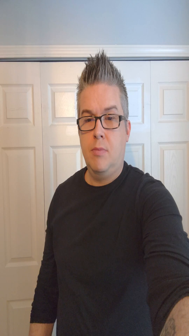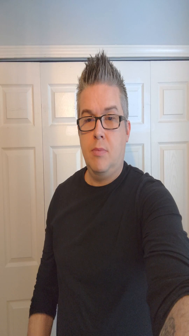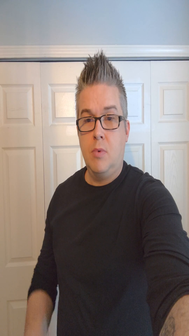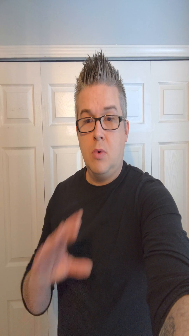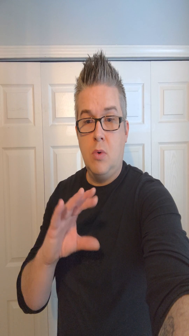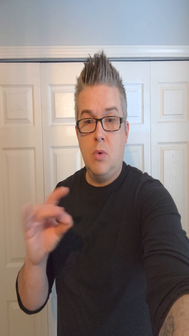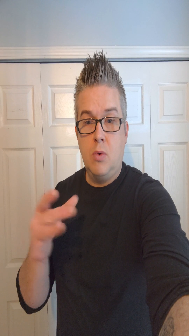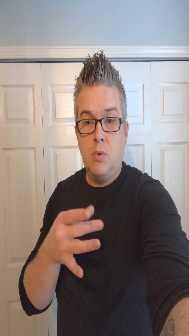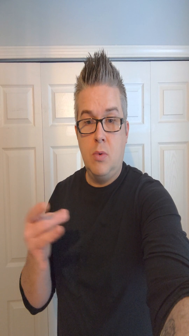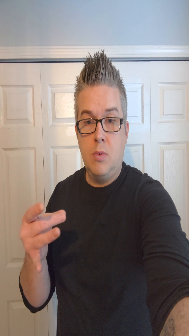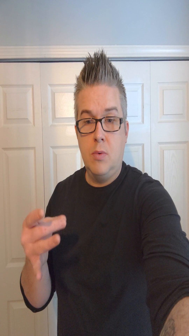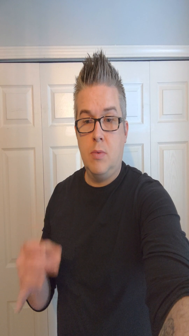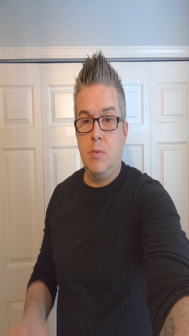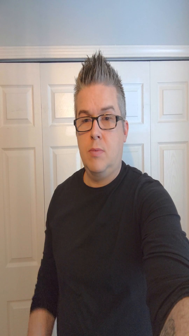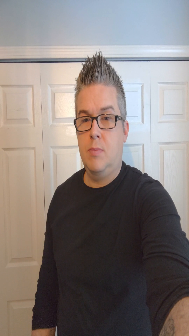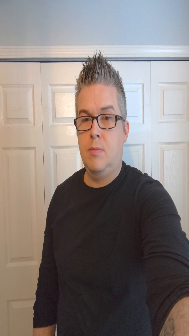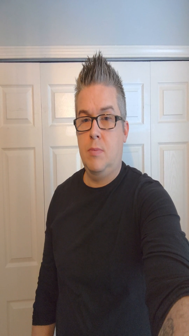story